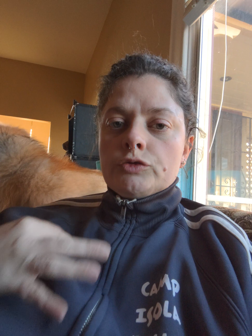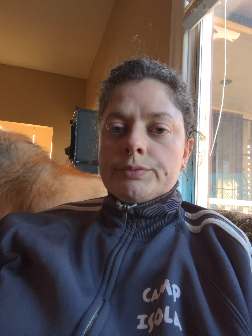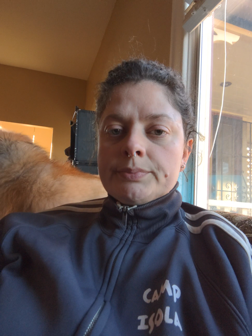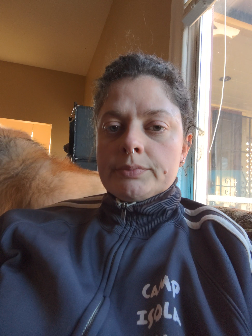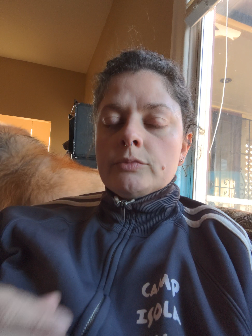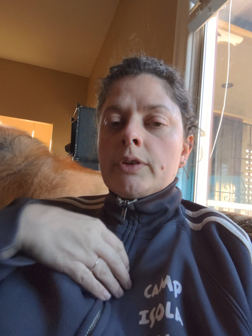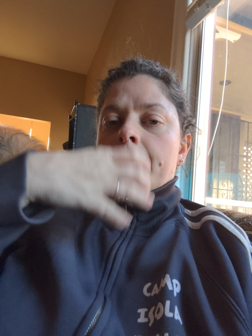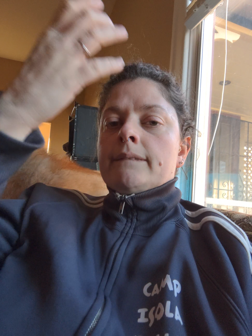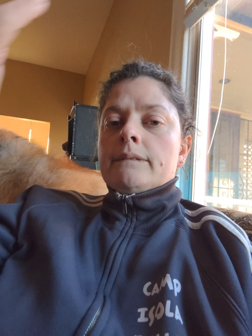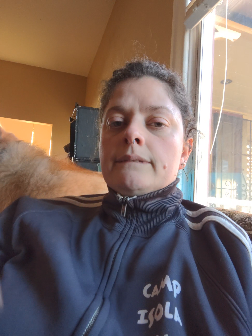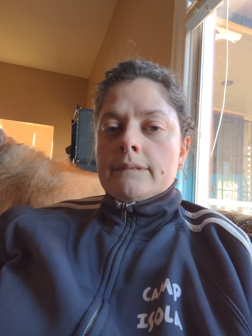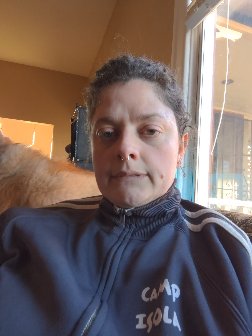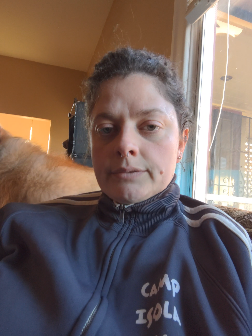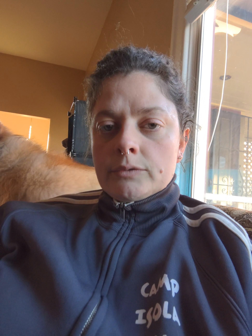giraffe